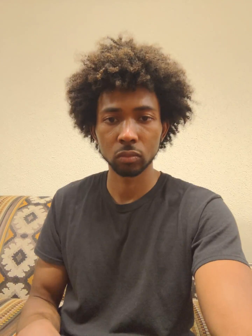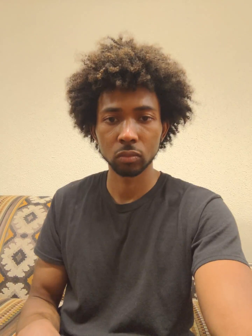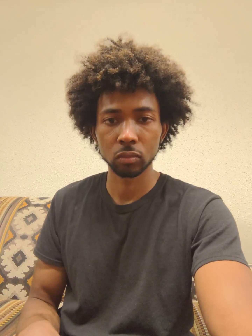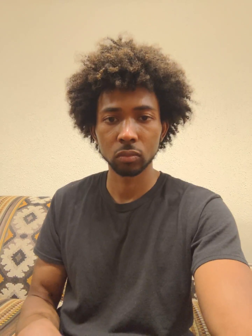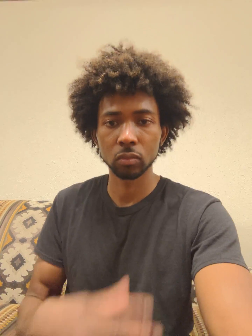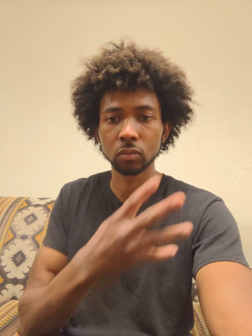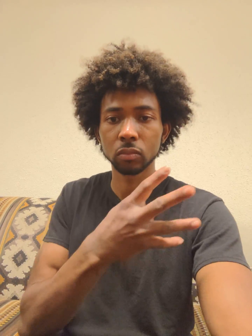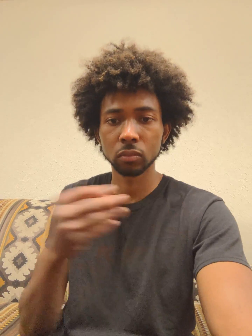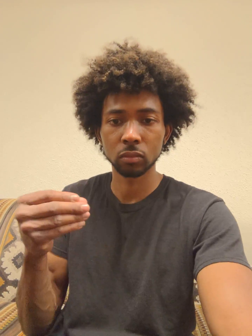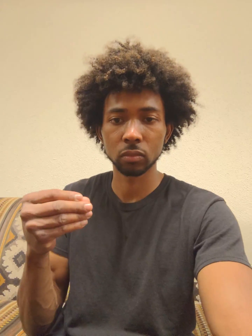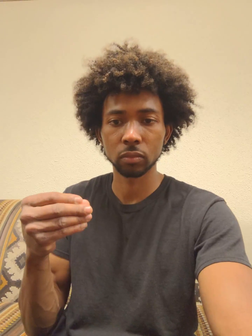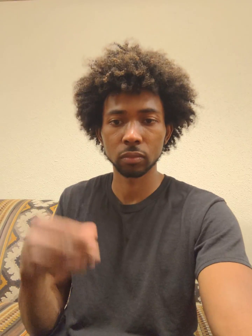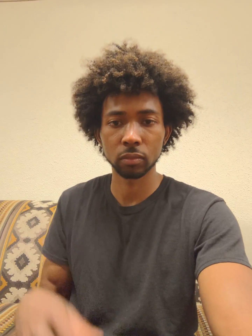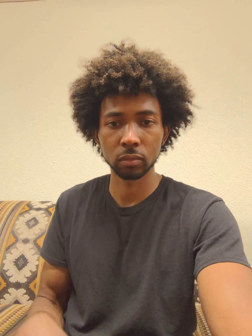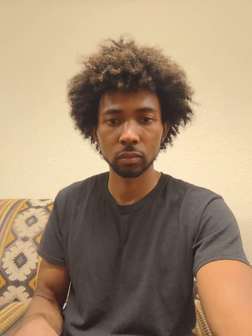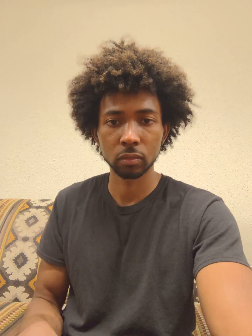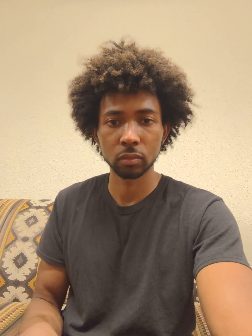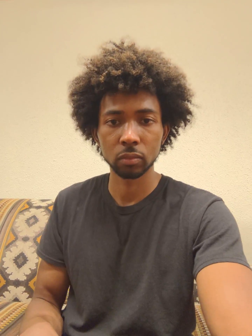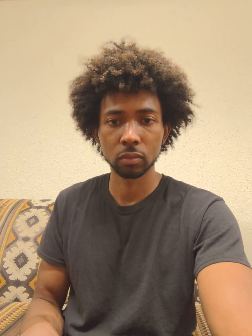and